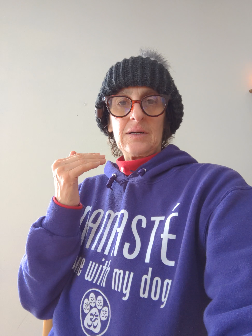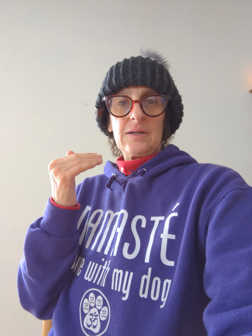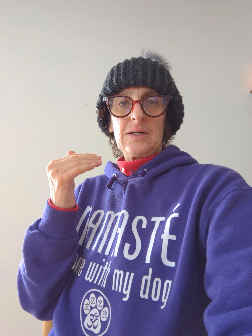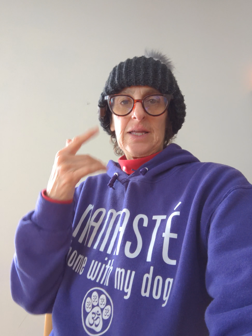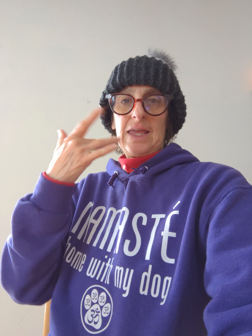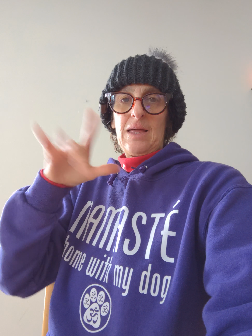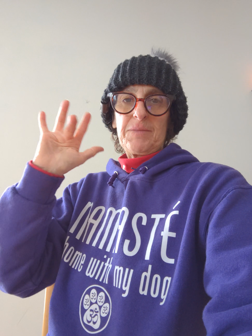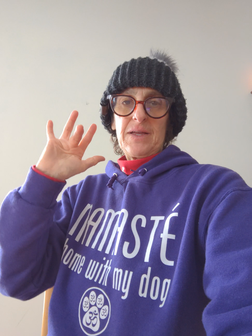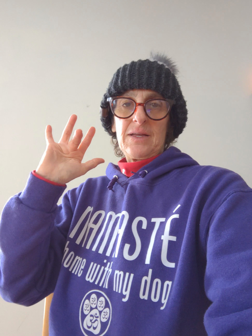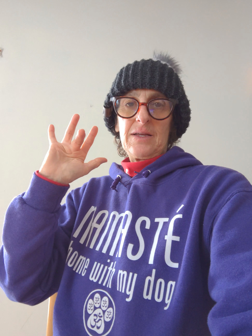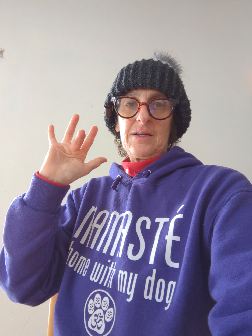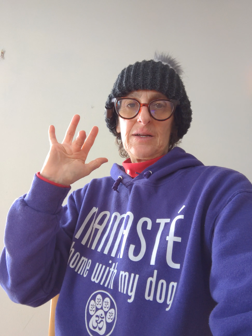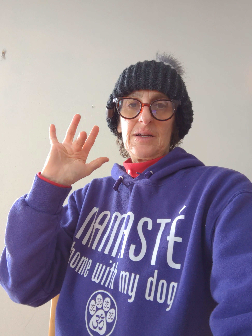empty